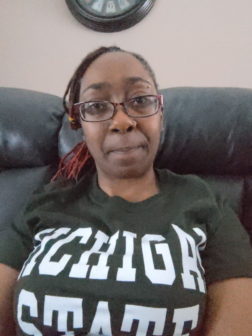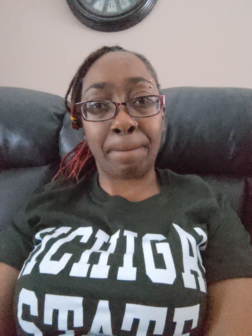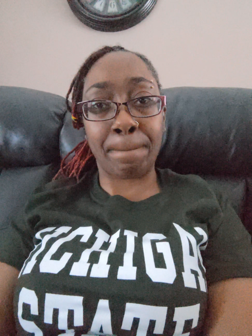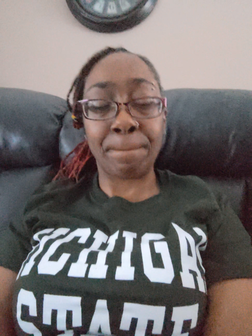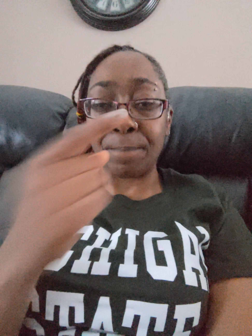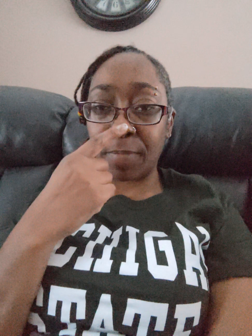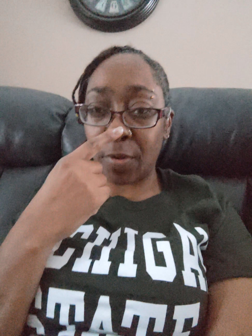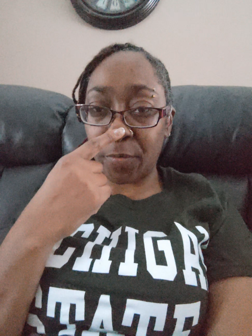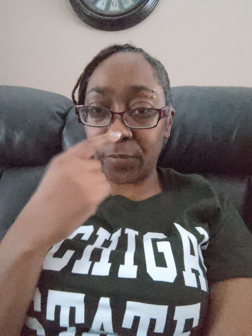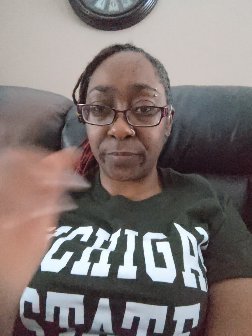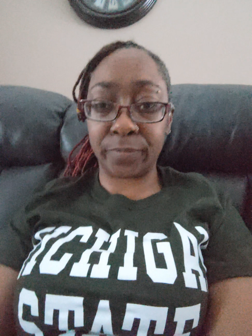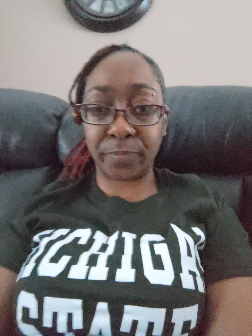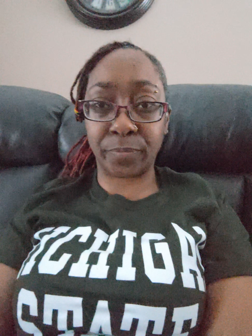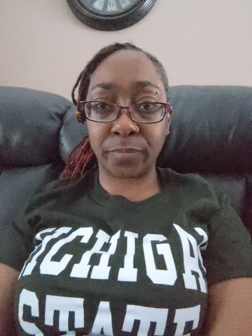nose